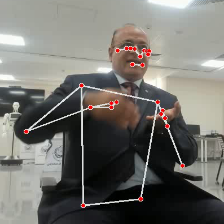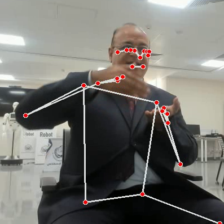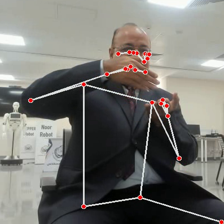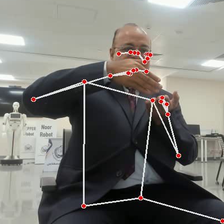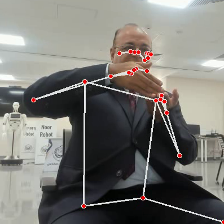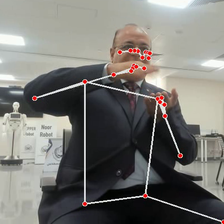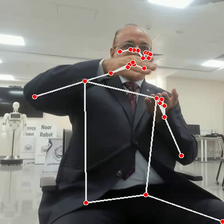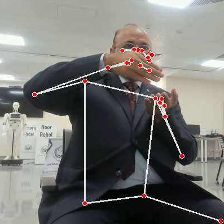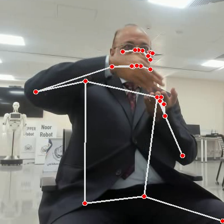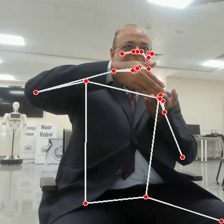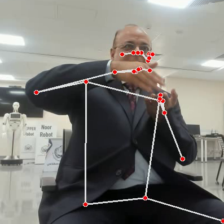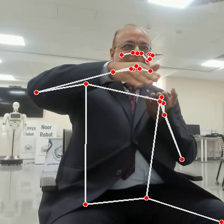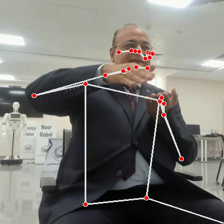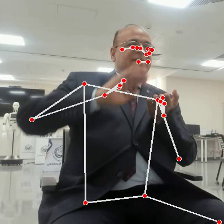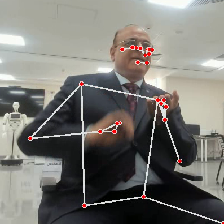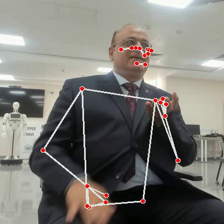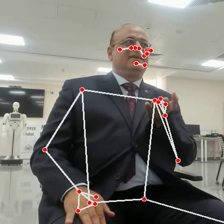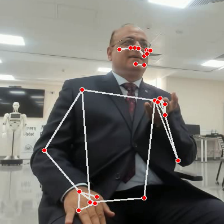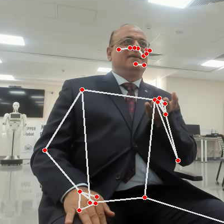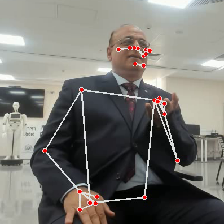hta hta